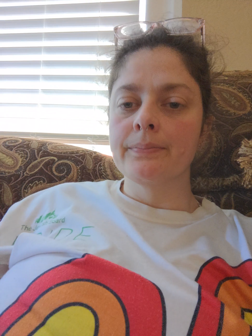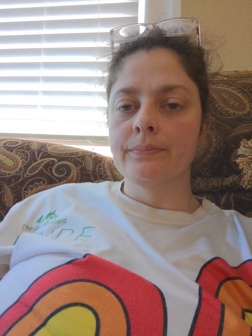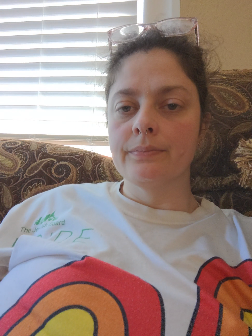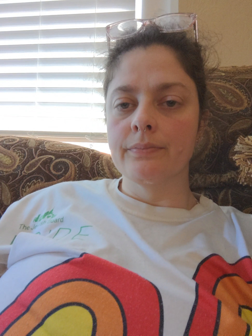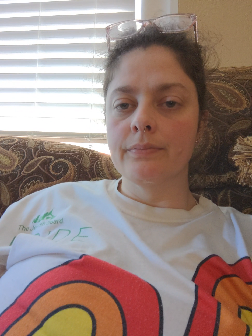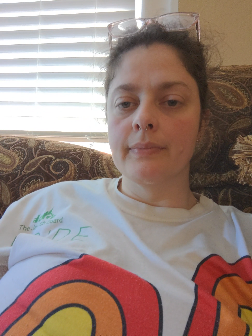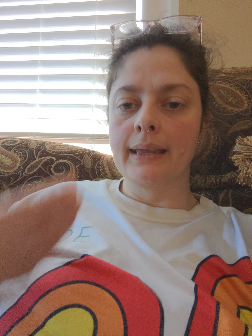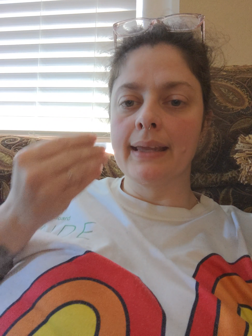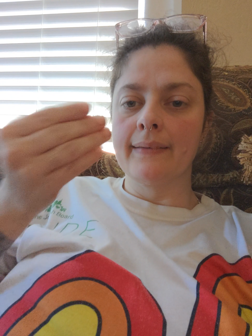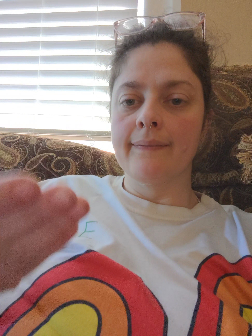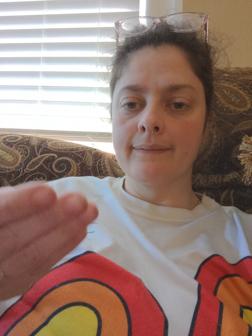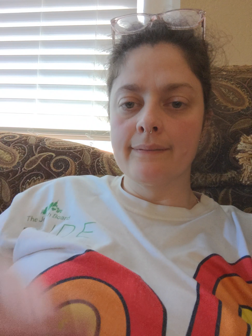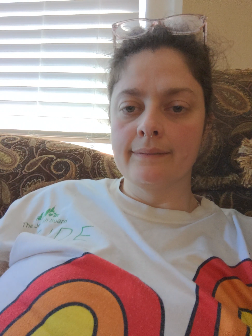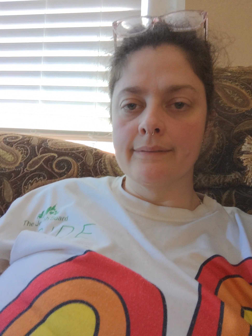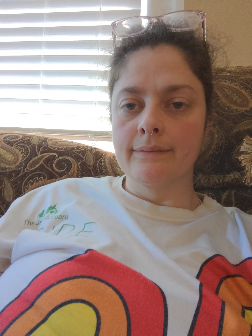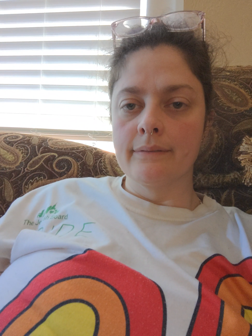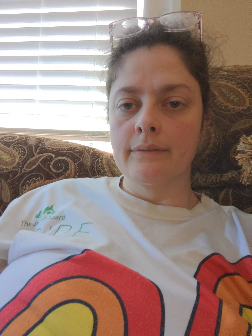give